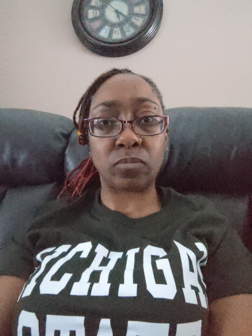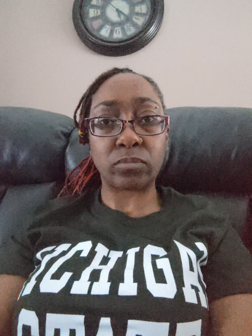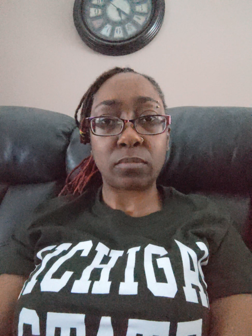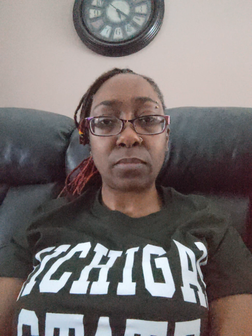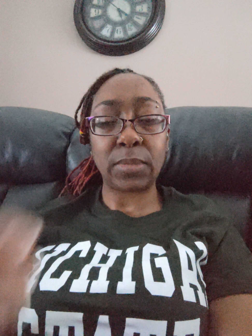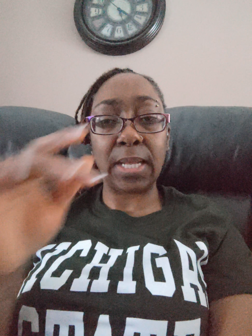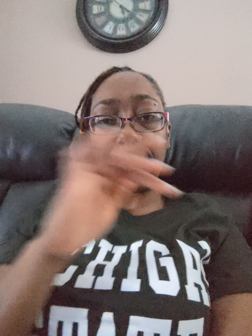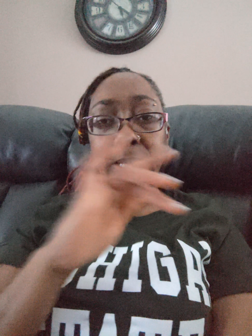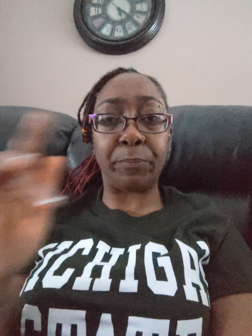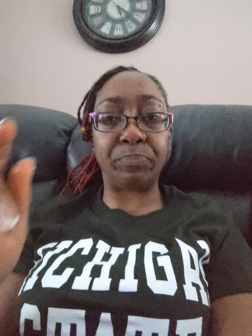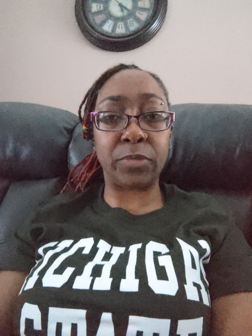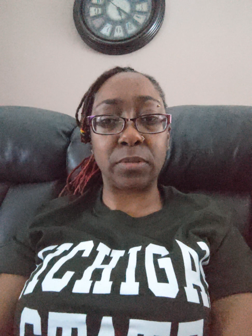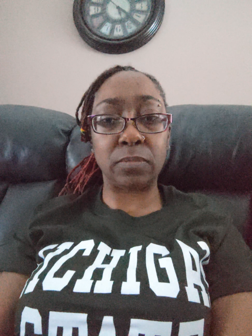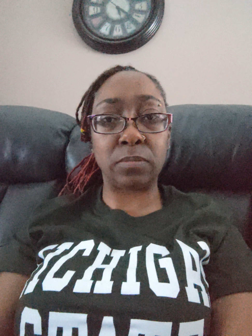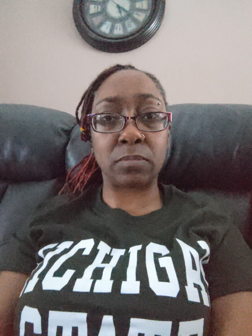empty